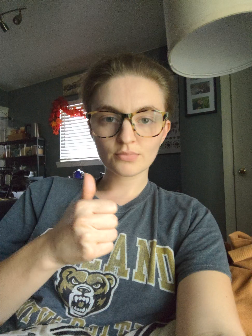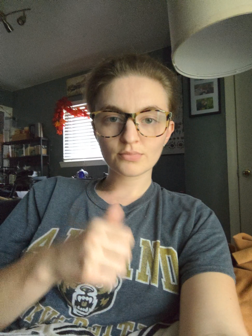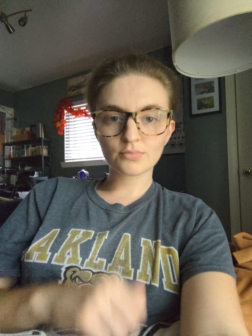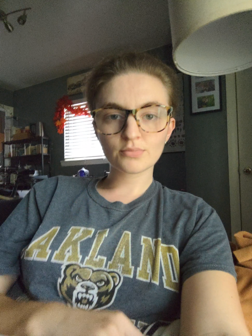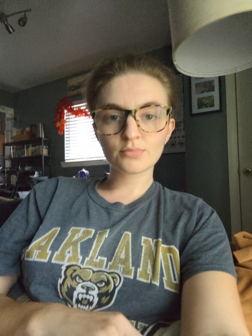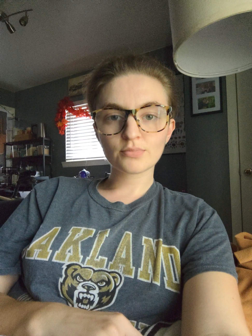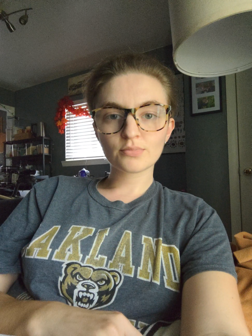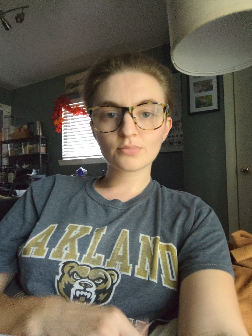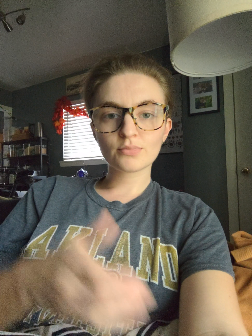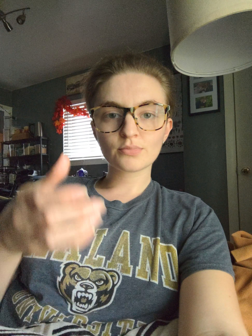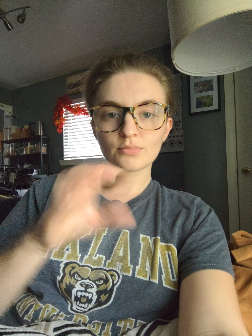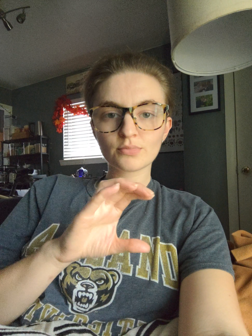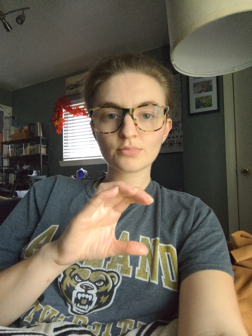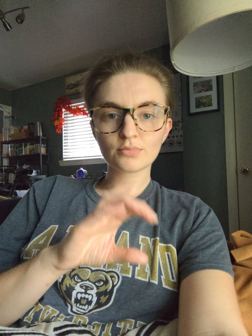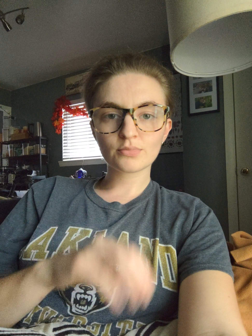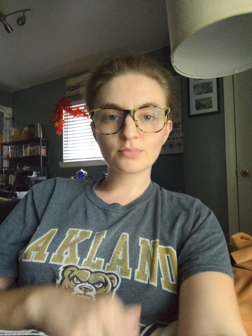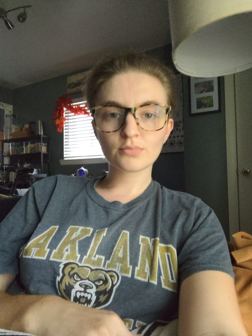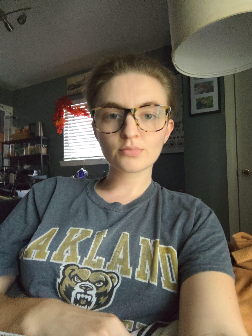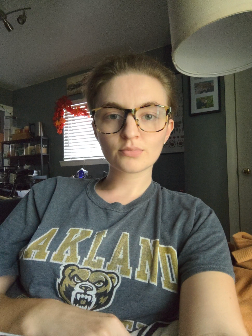dump